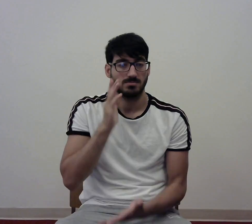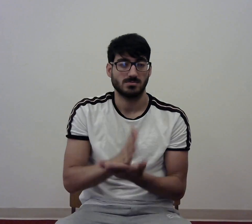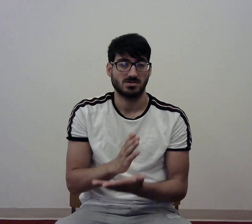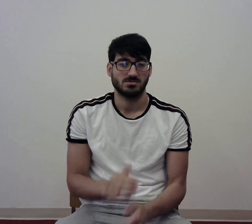var